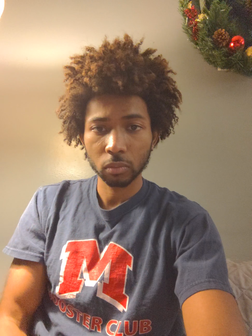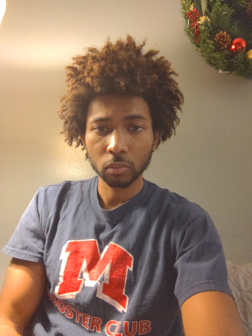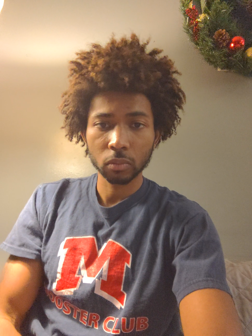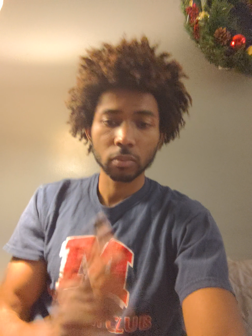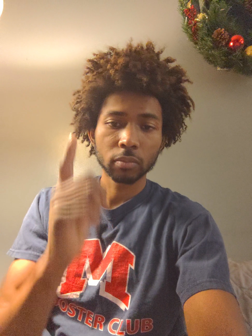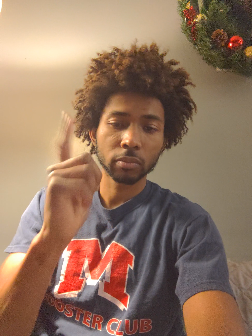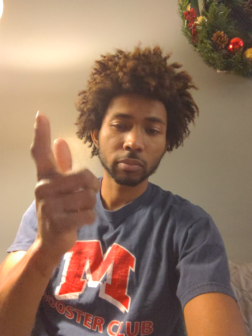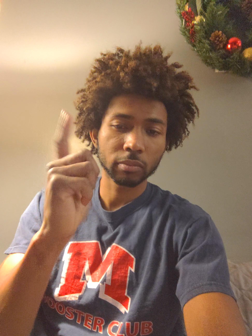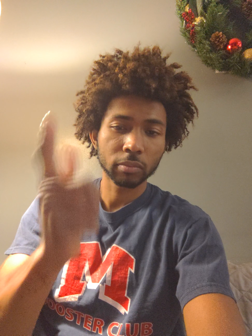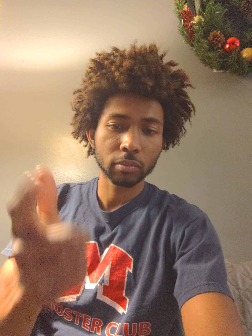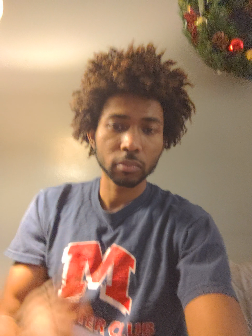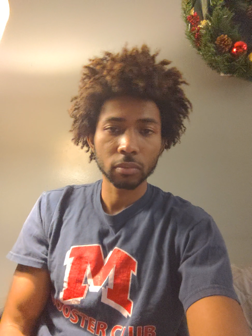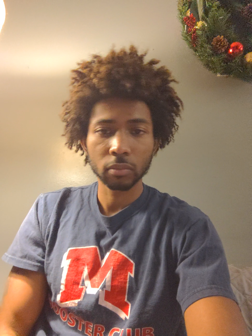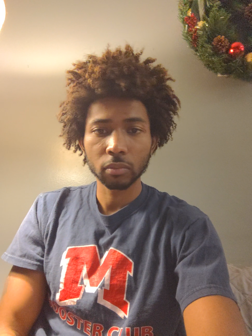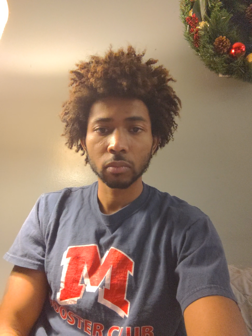later